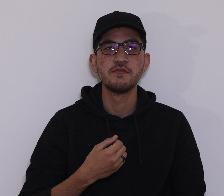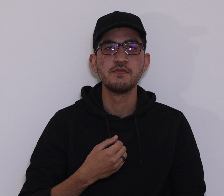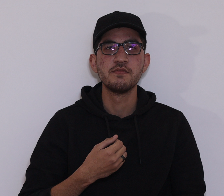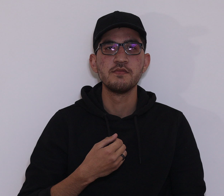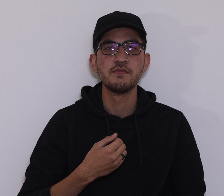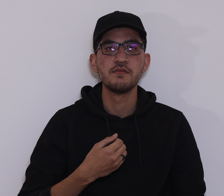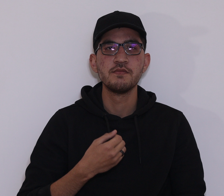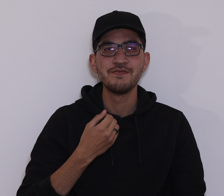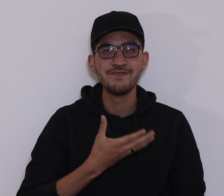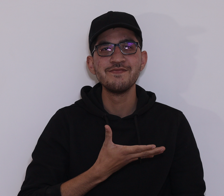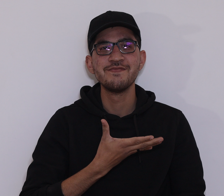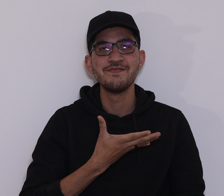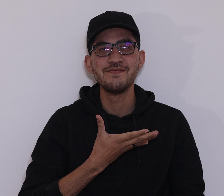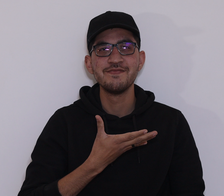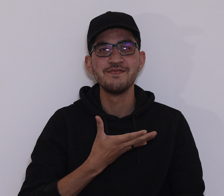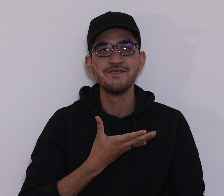glad